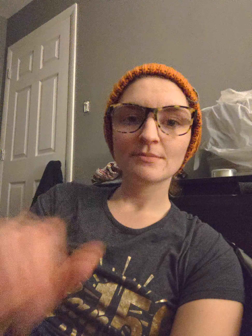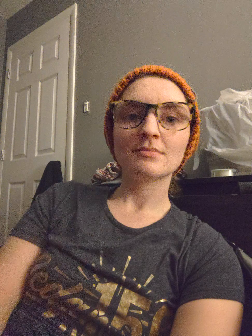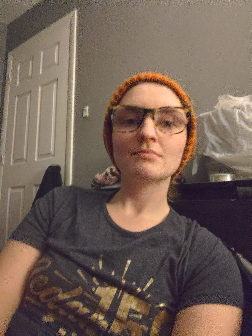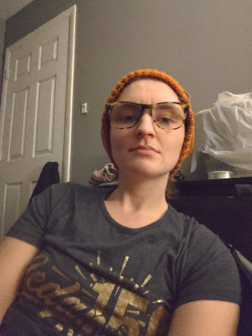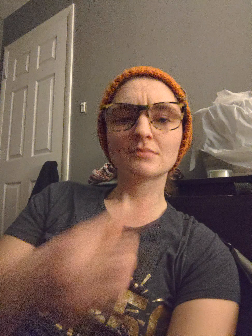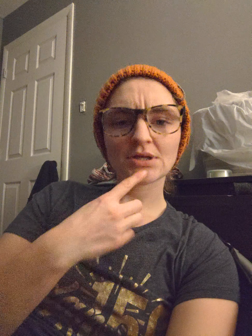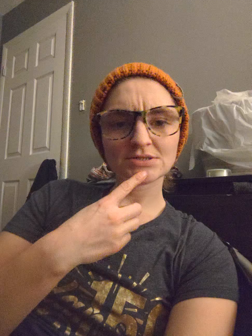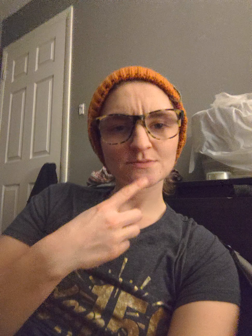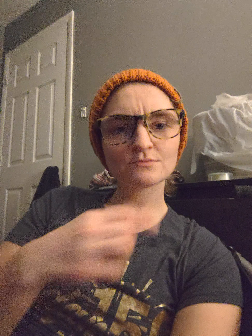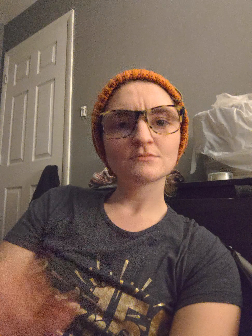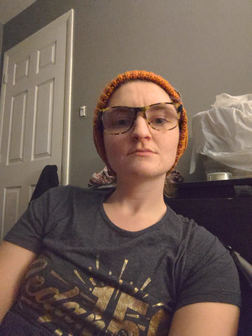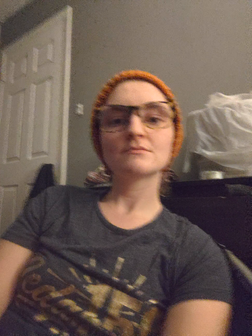say